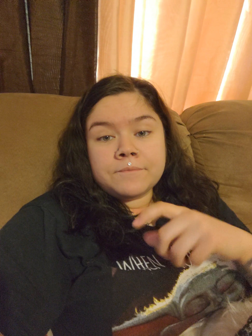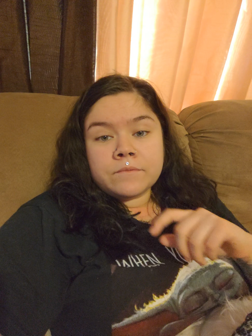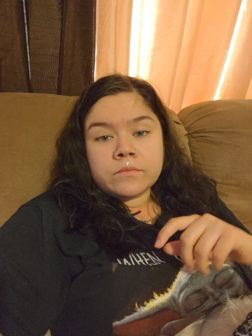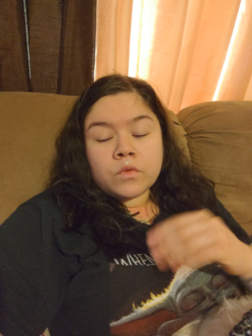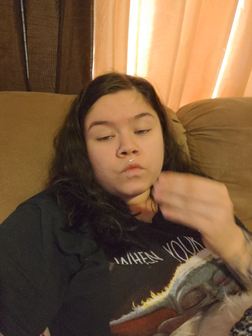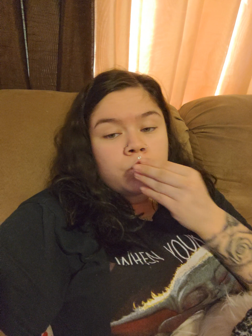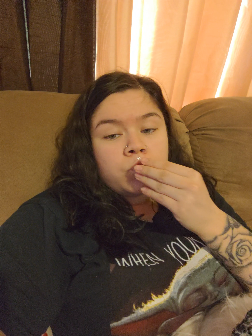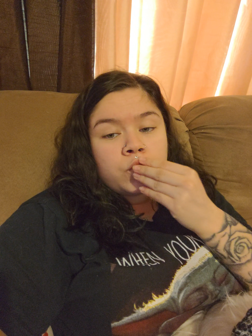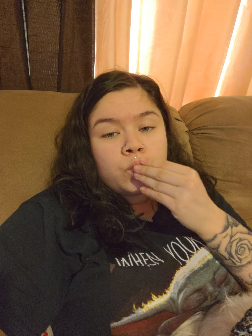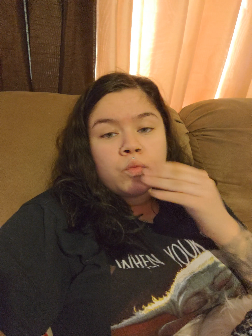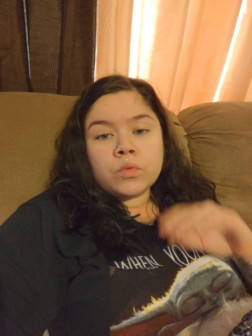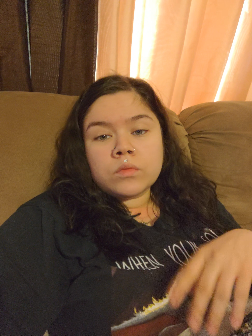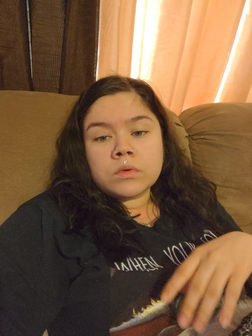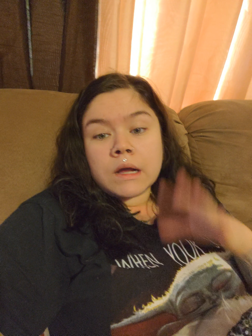food